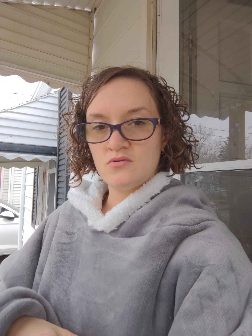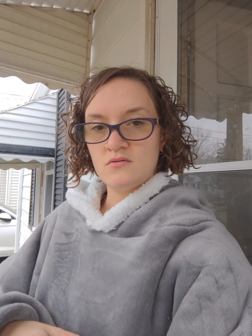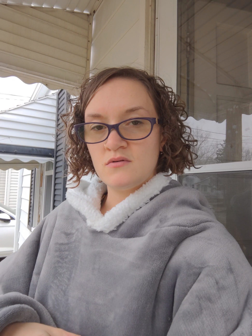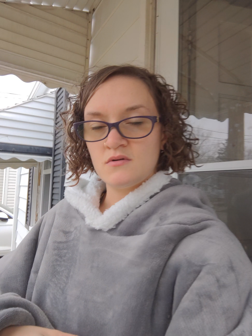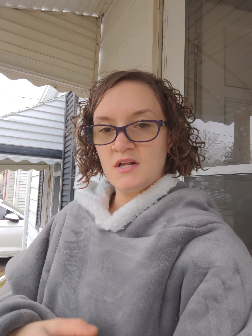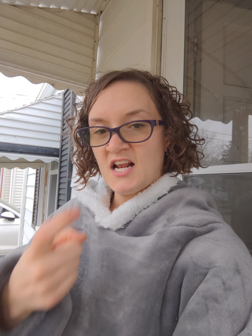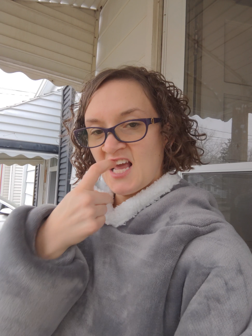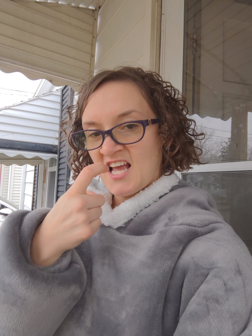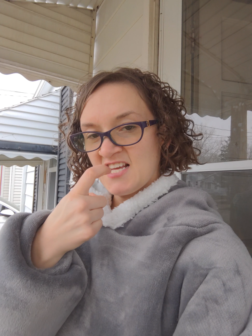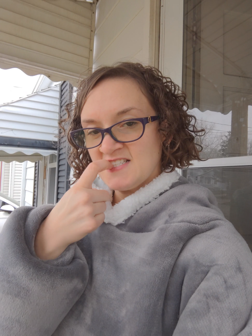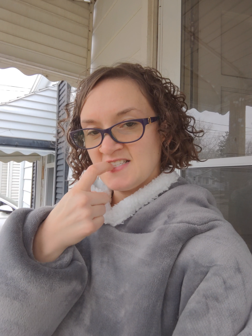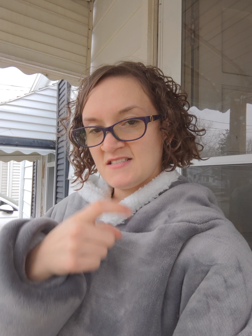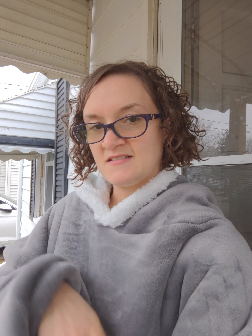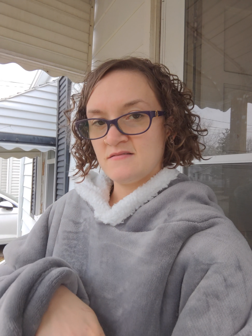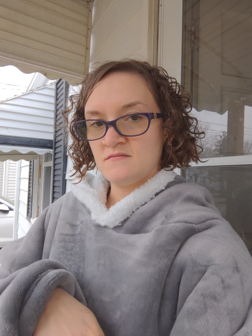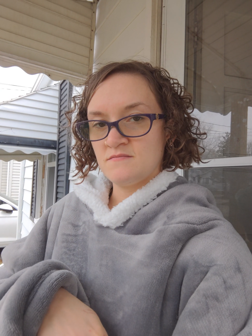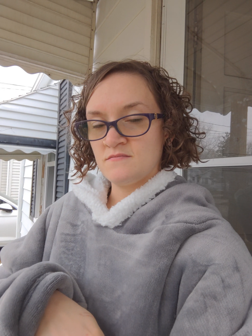window